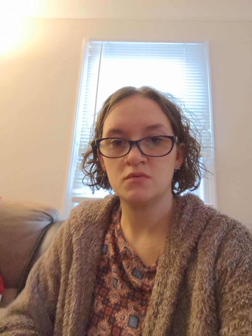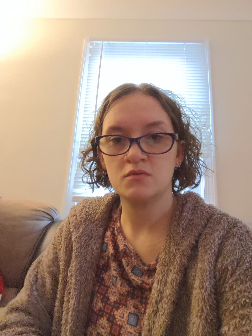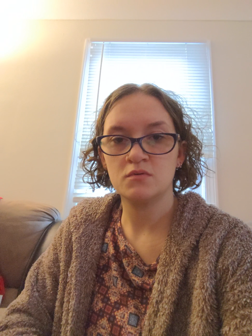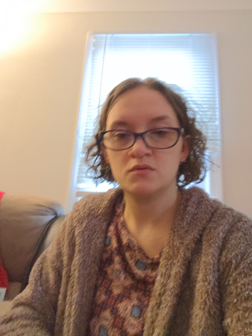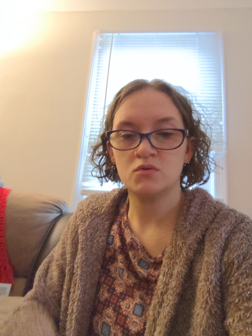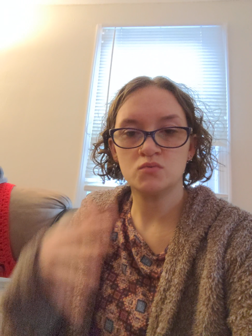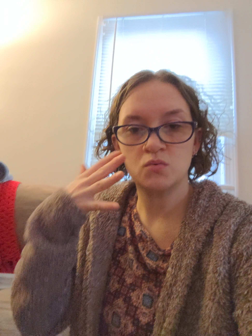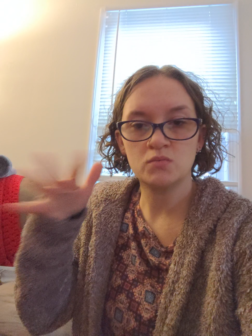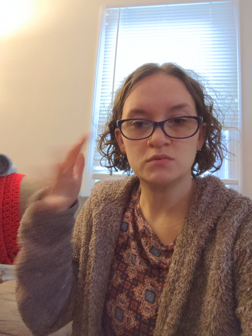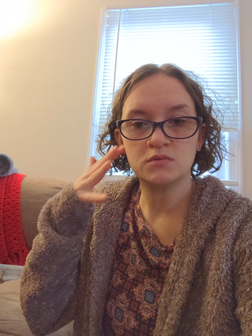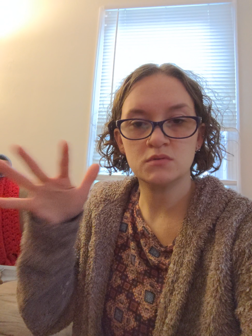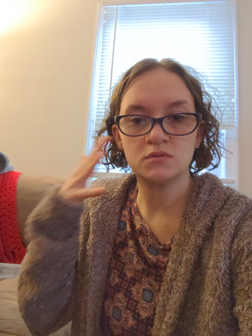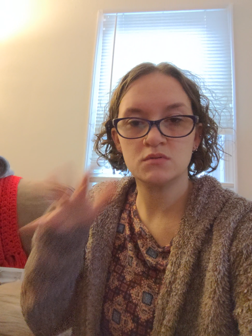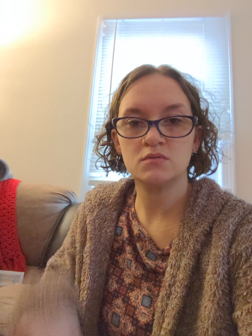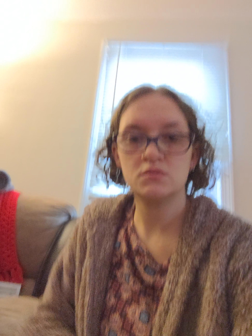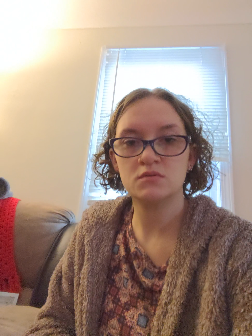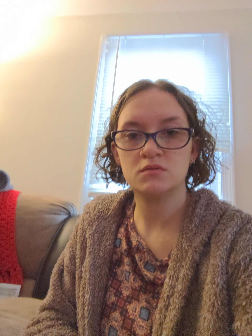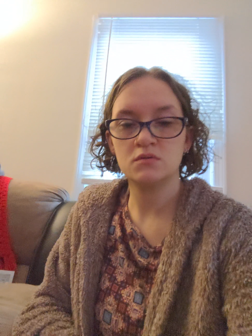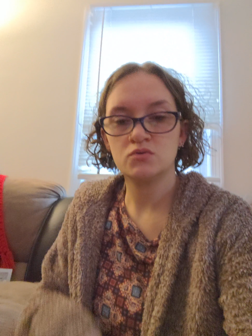noisy